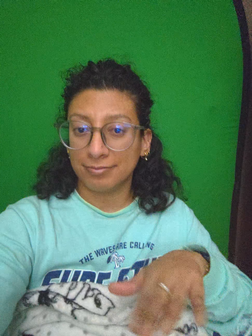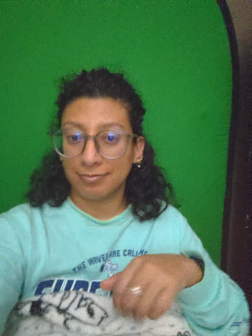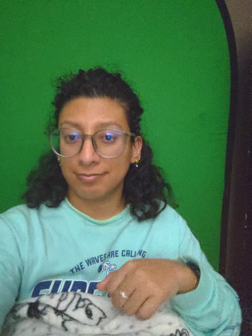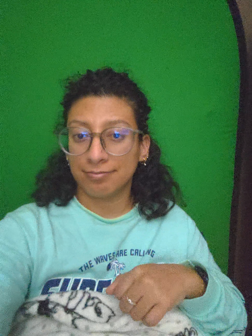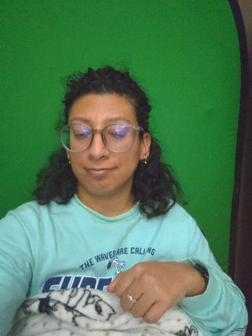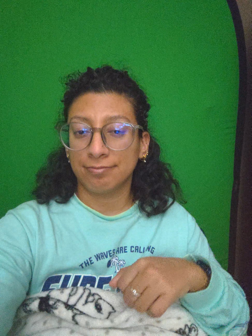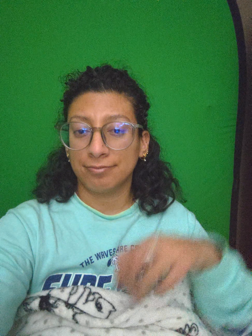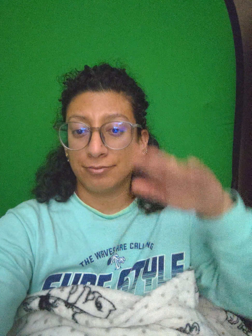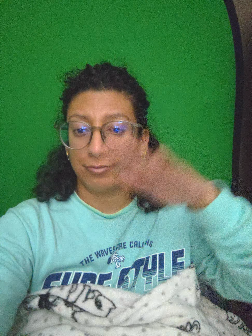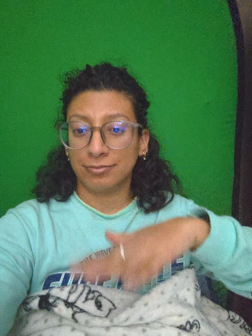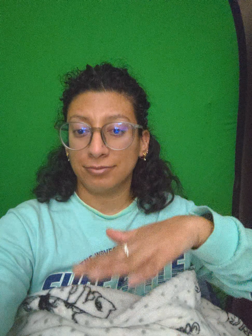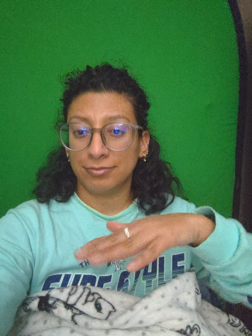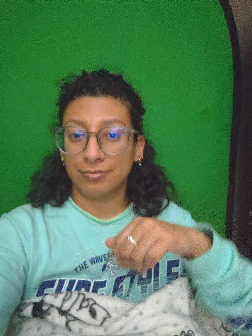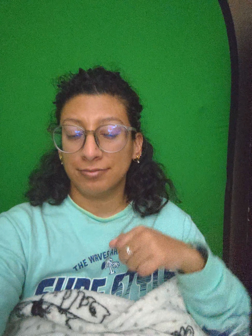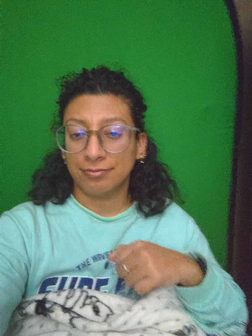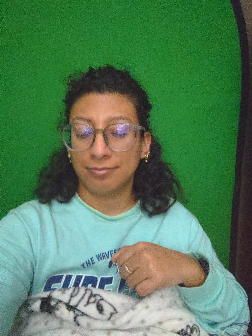on